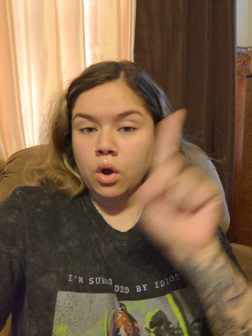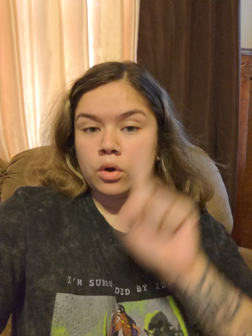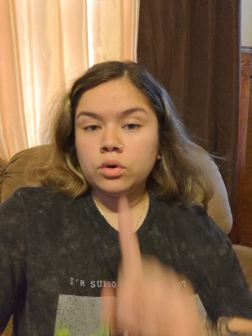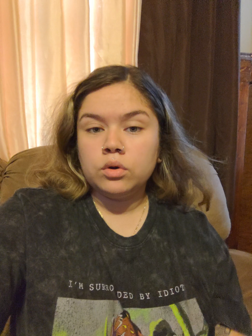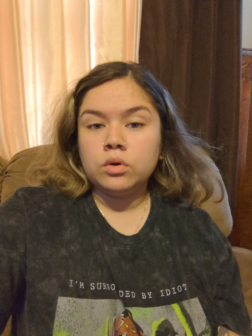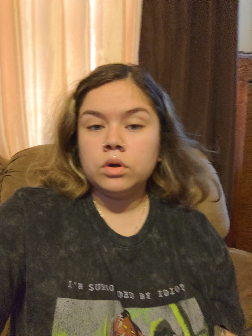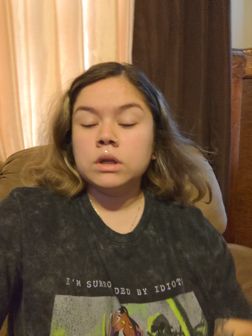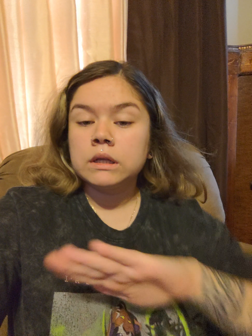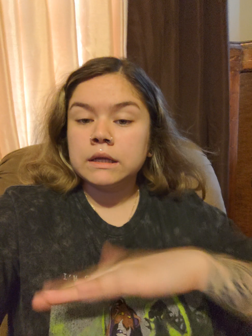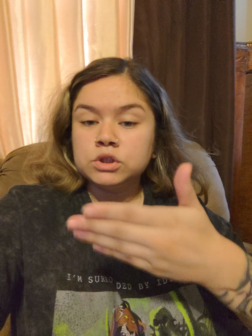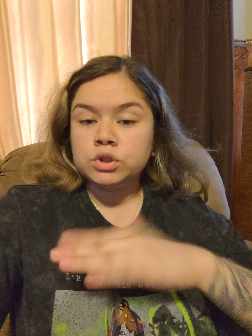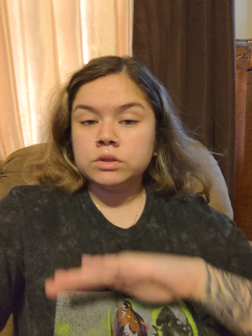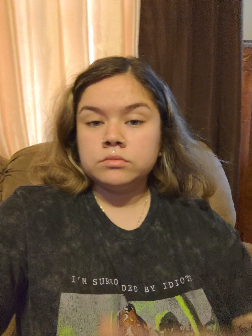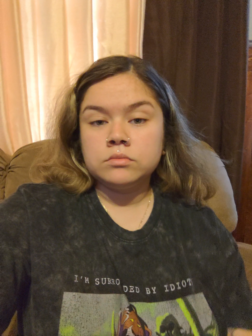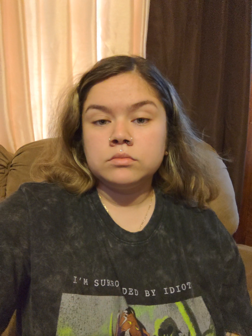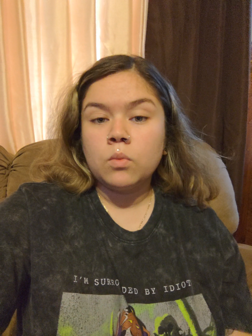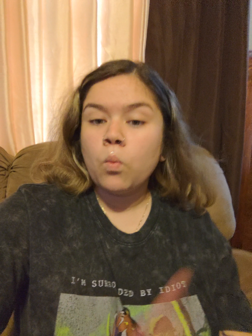kitchen